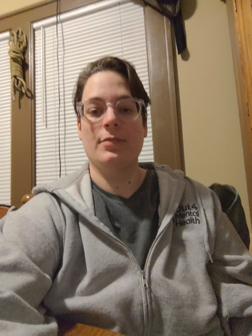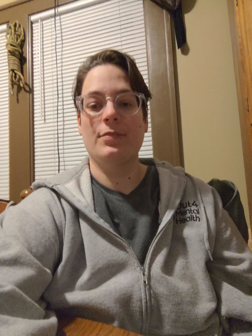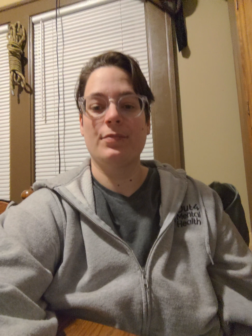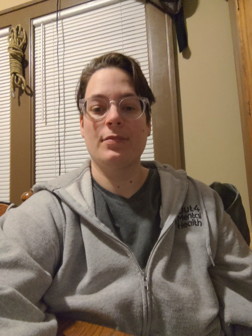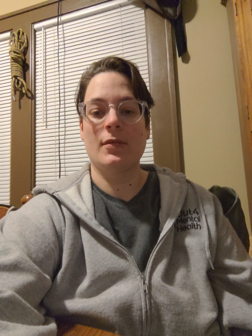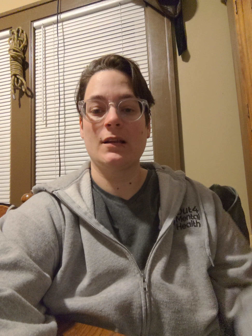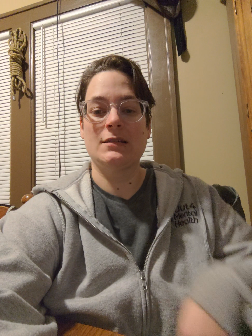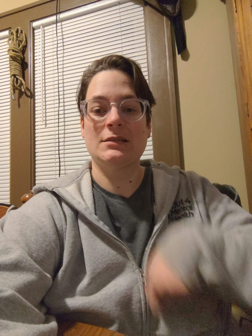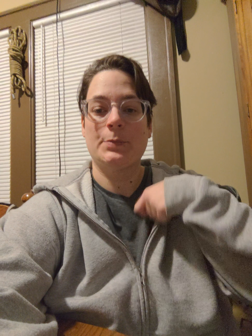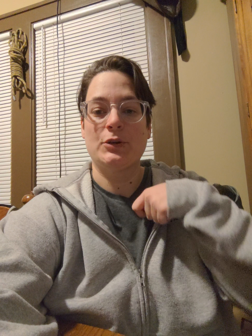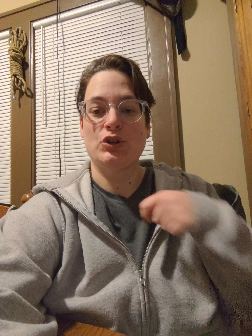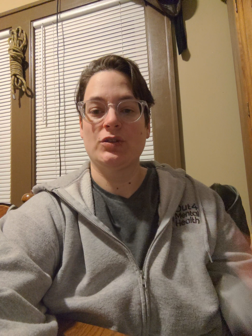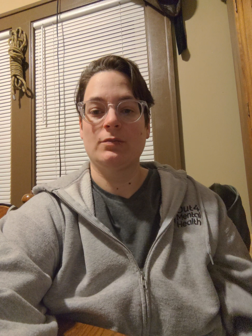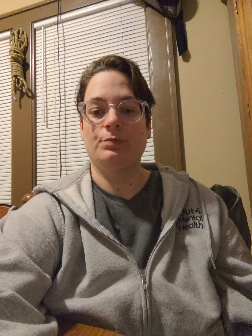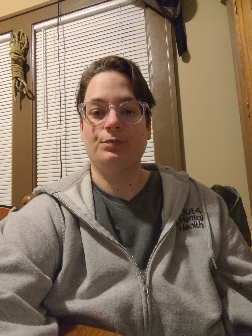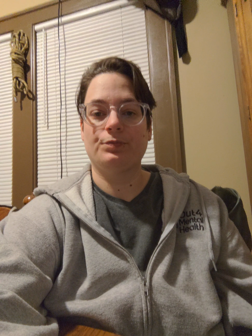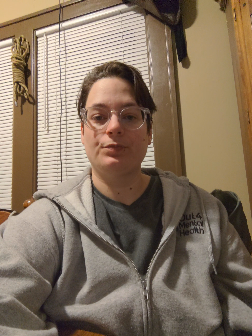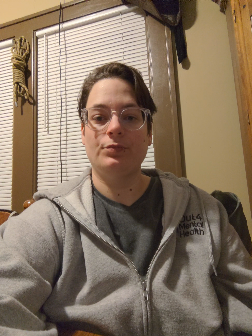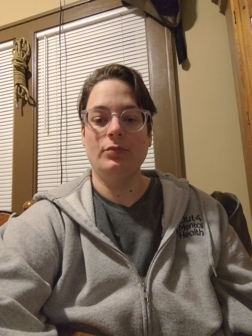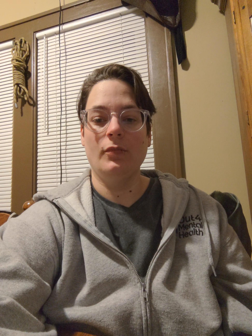zipper